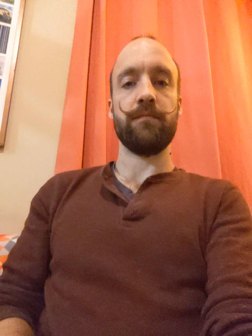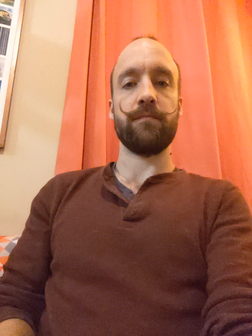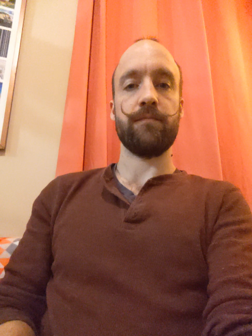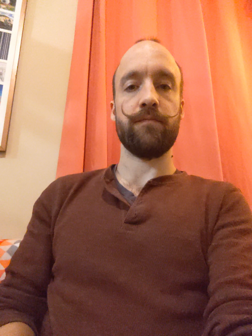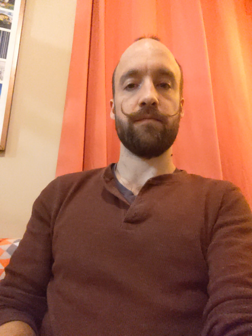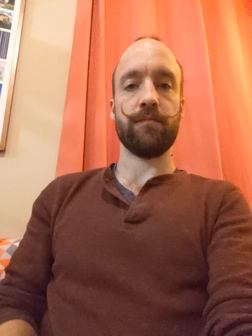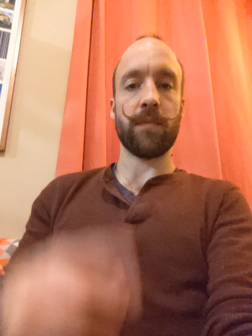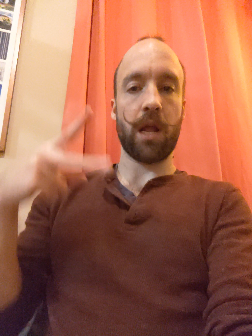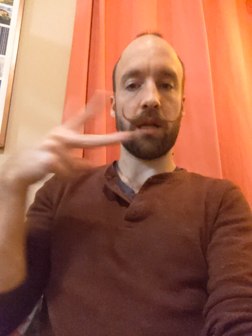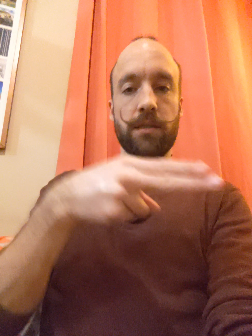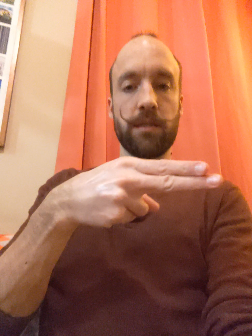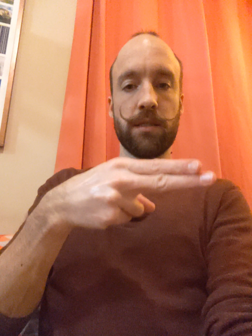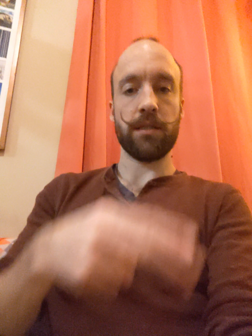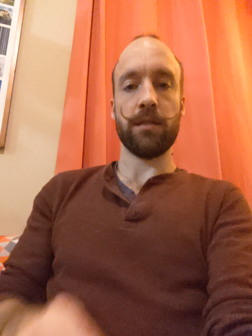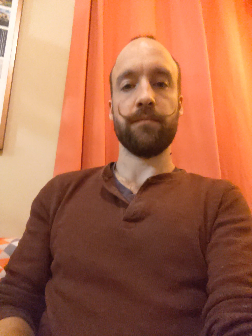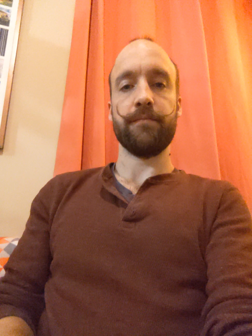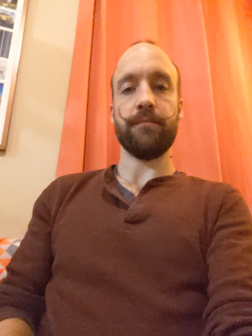cut